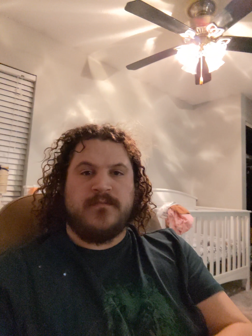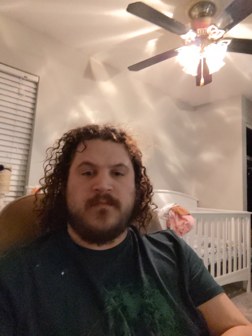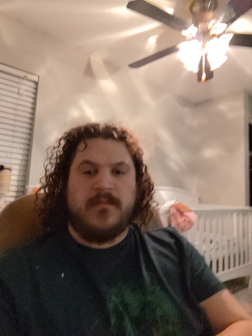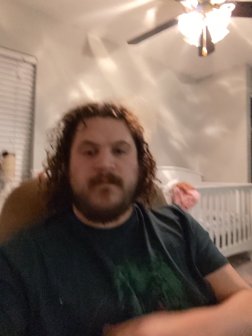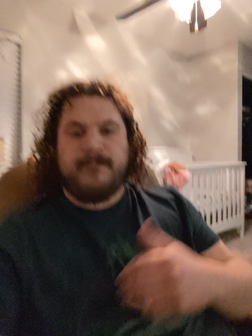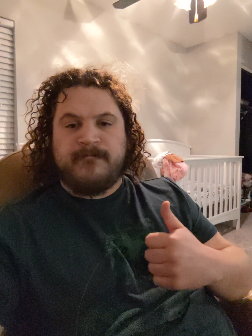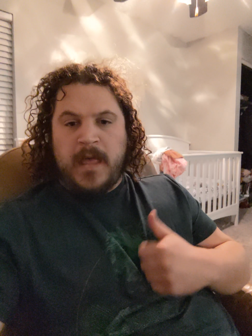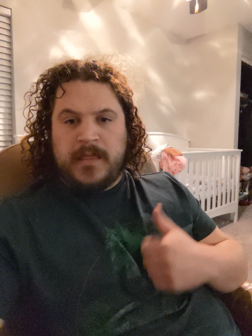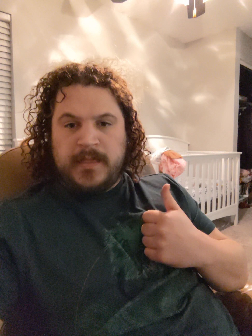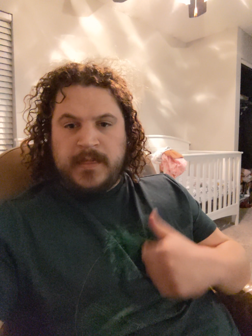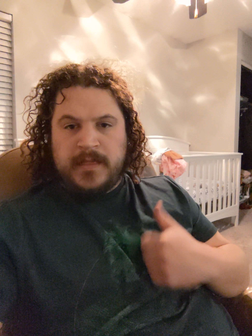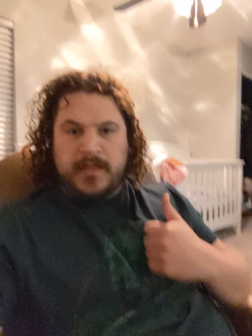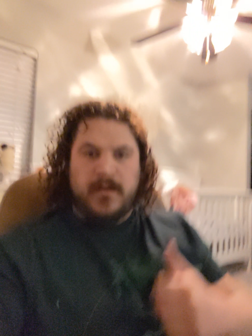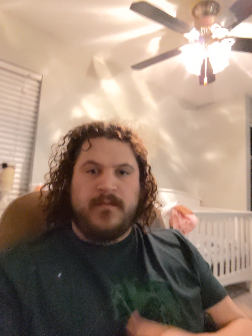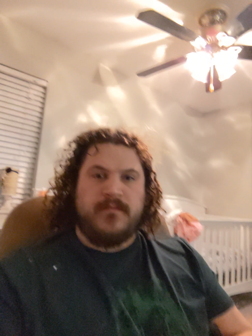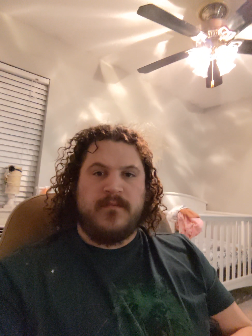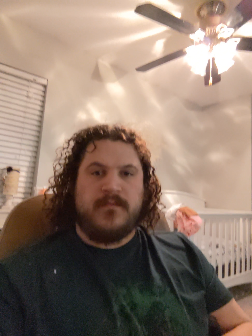bath